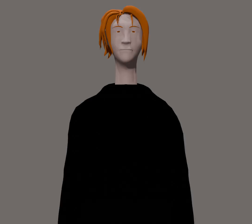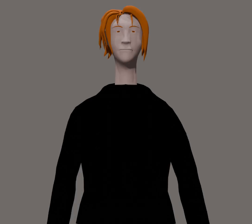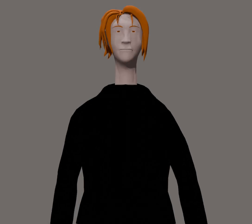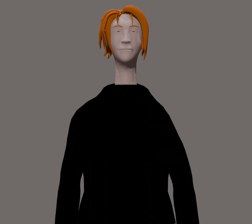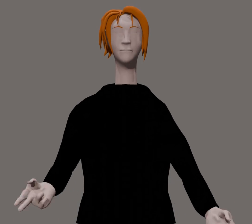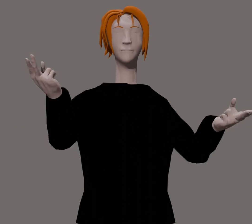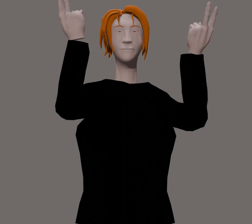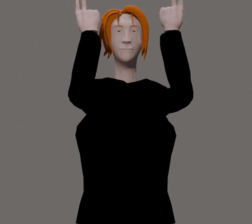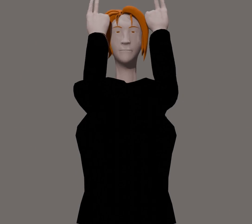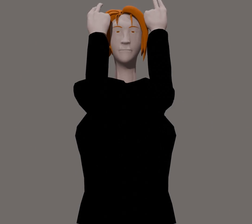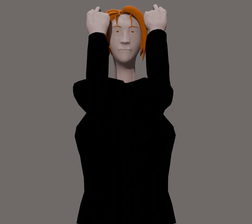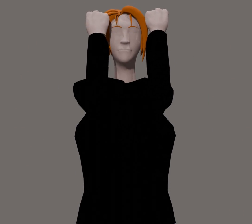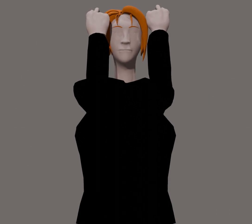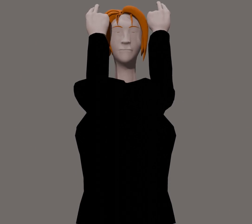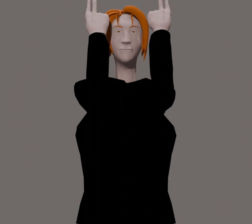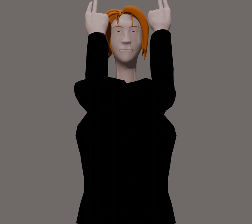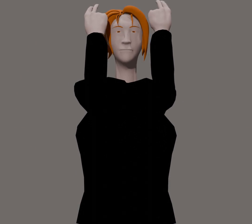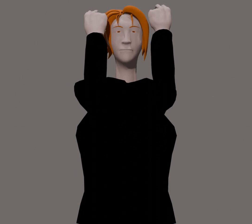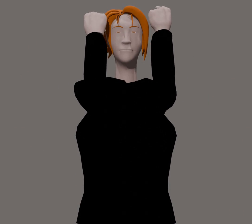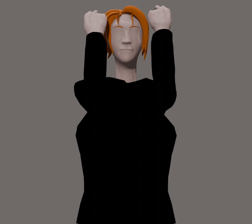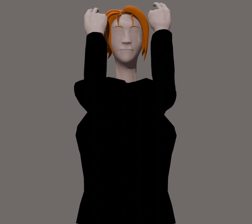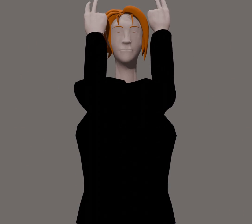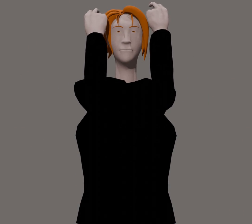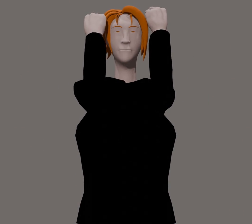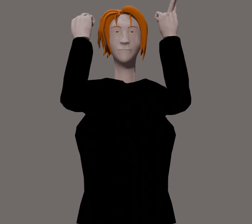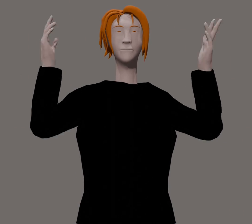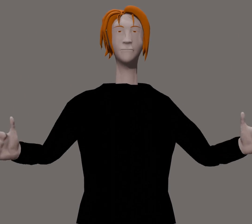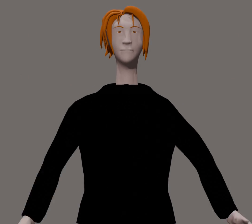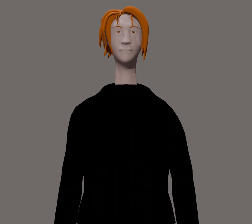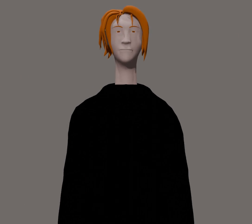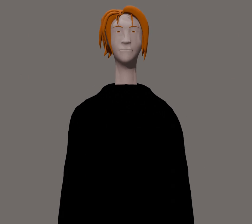Bunny